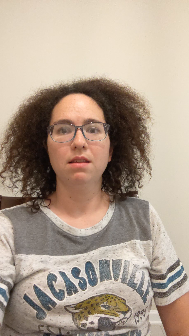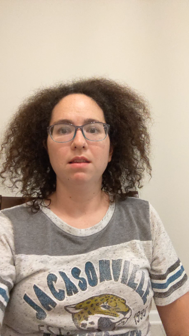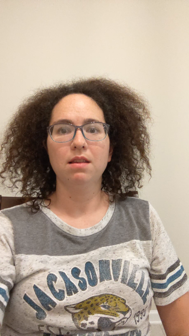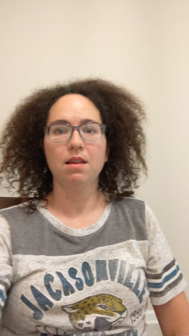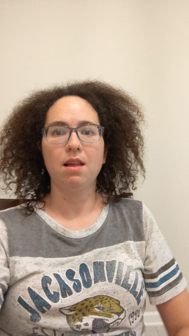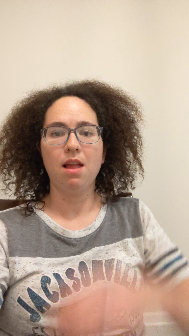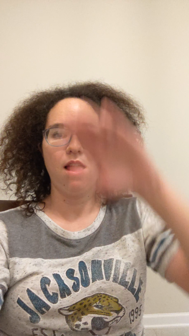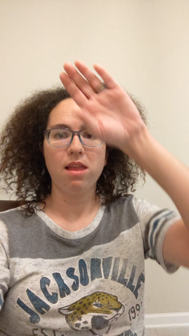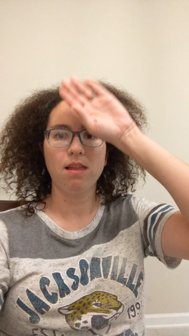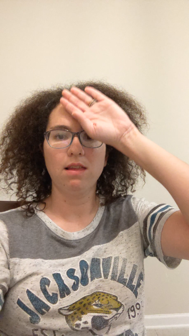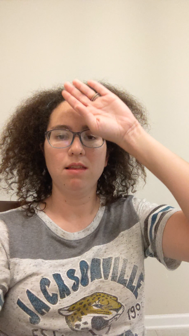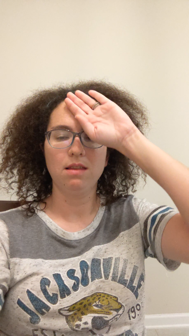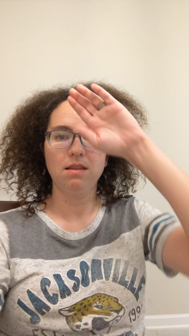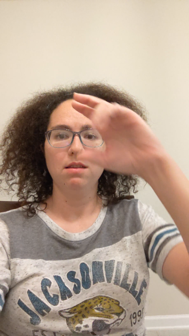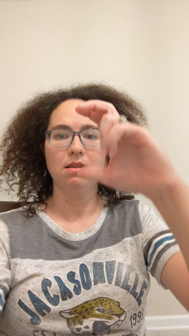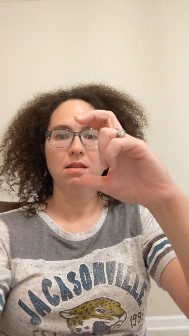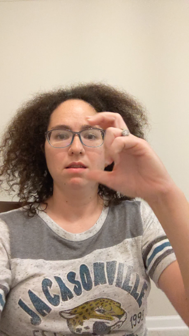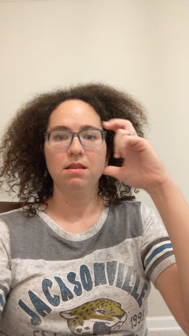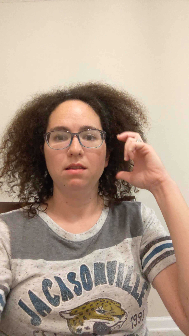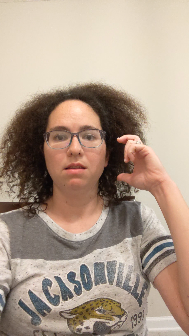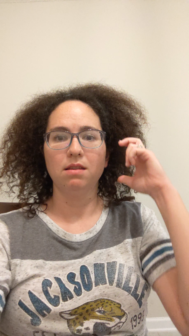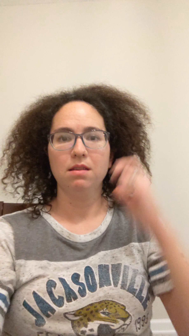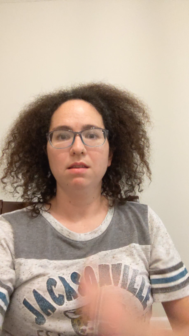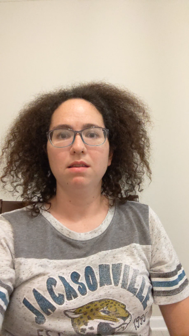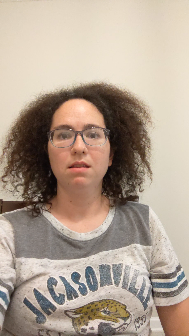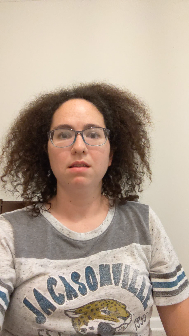fire truck